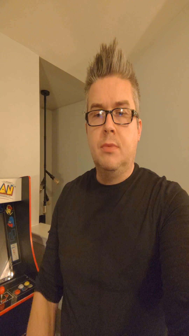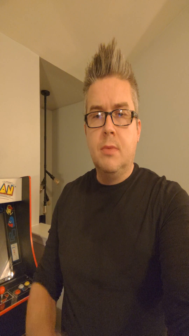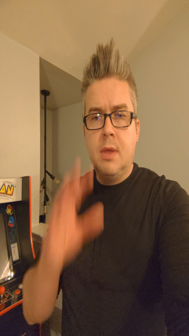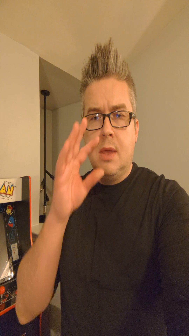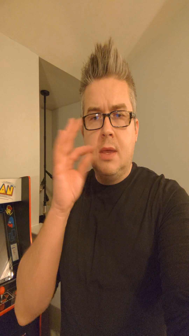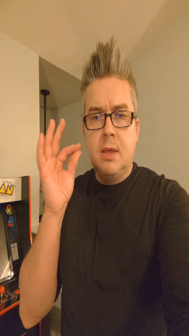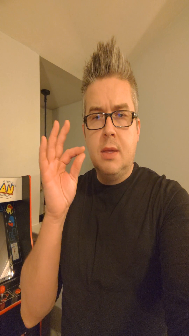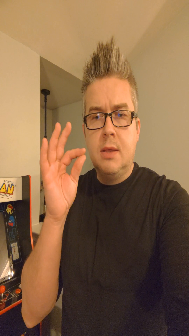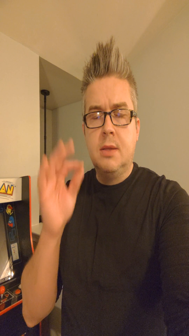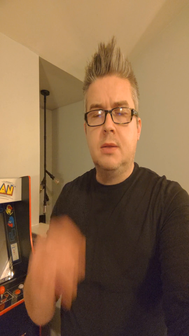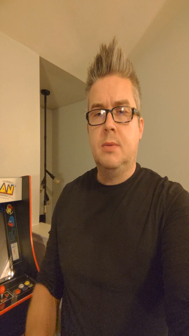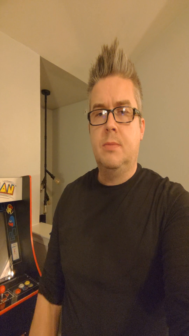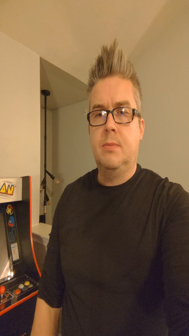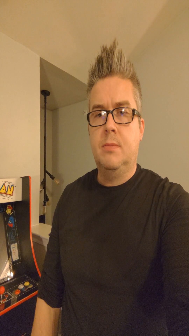cat